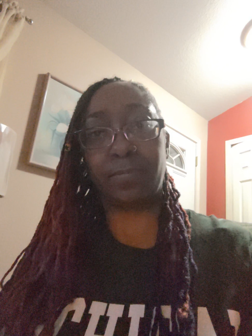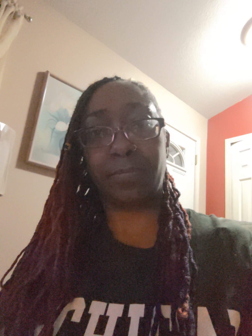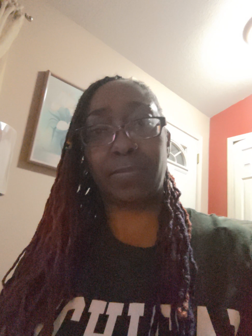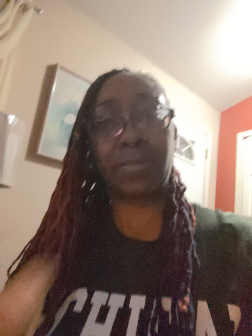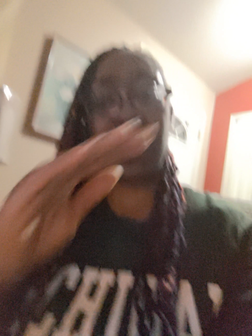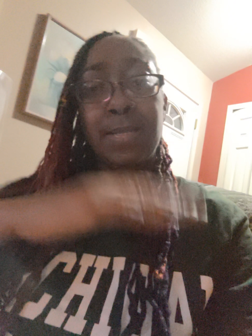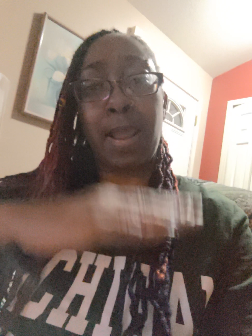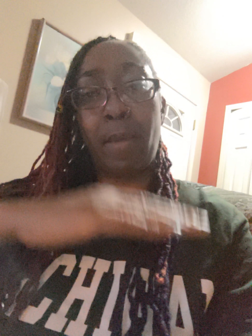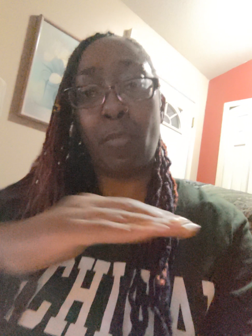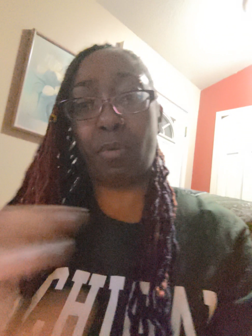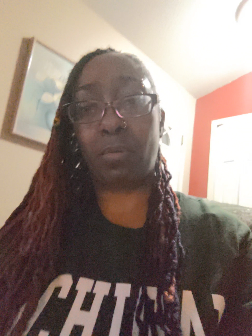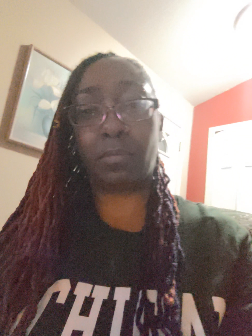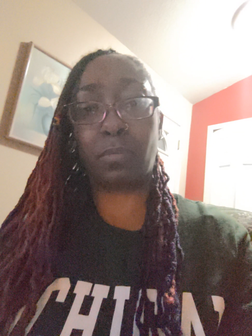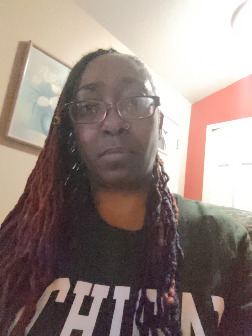table